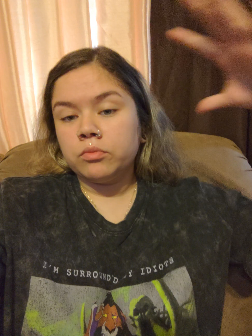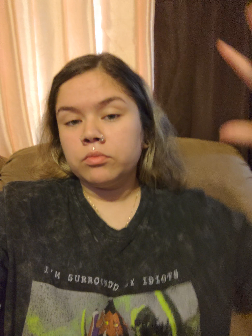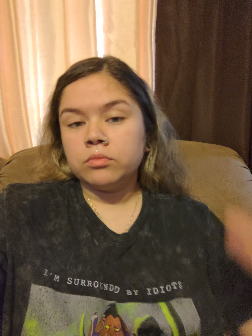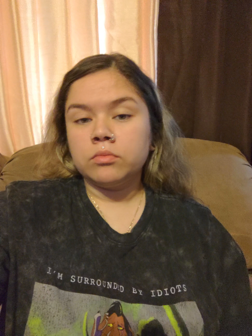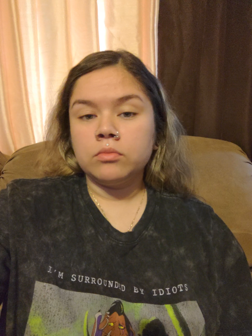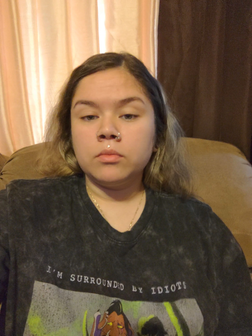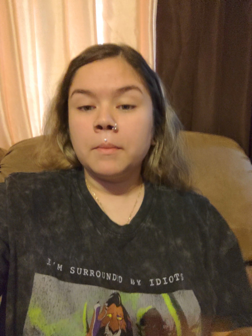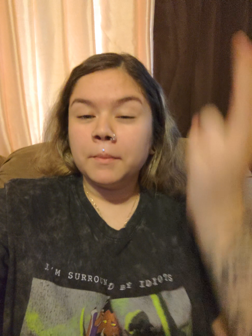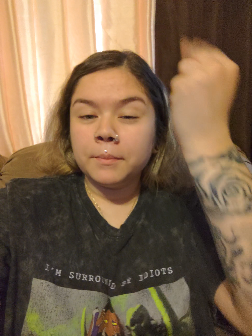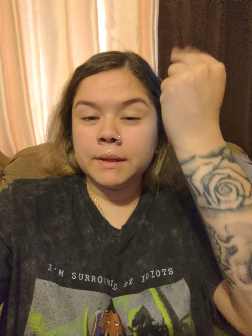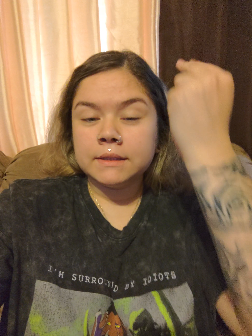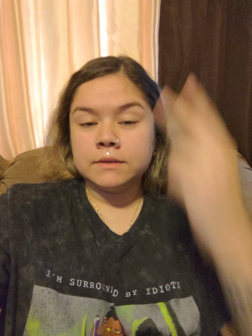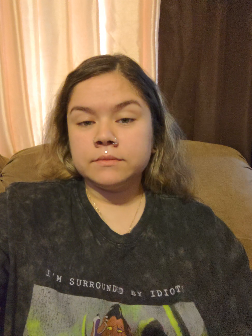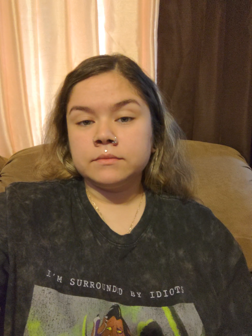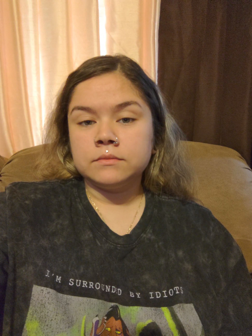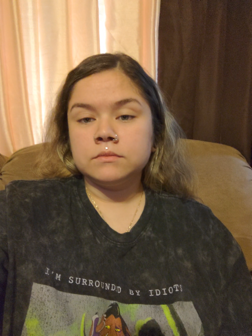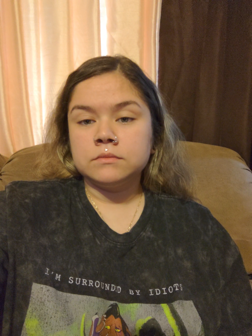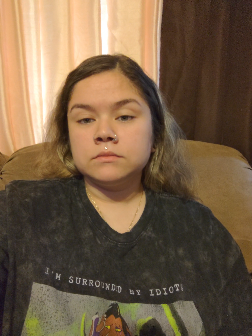bunny